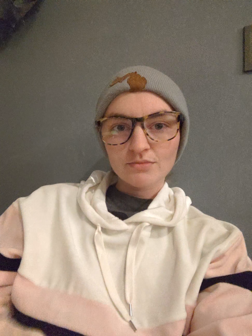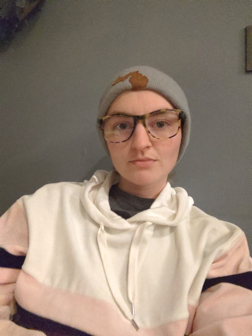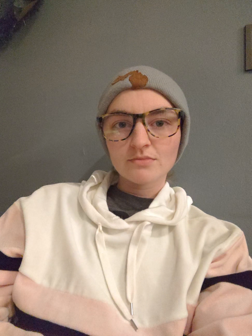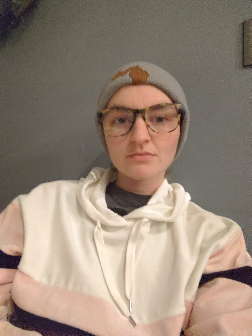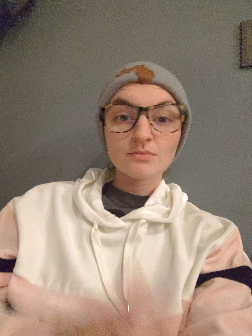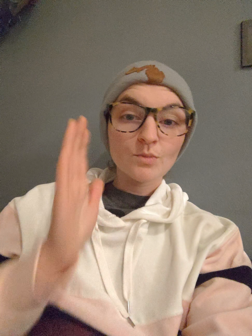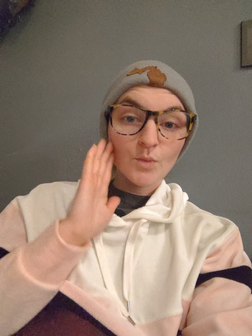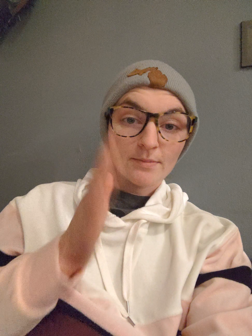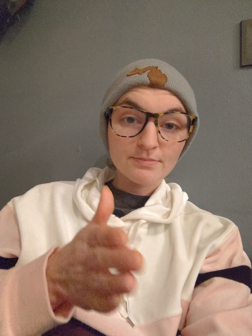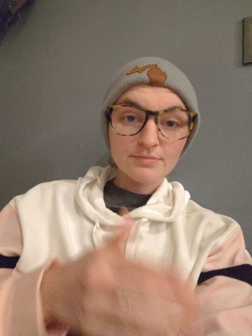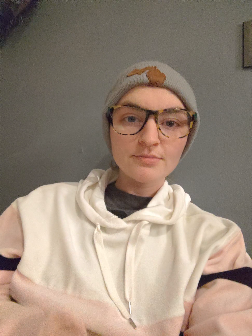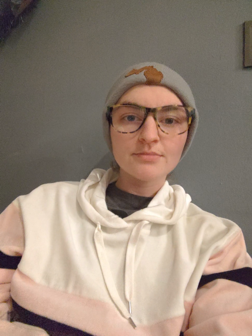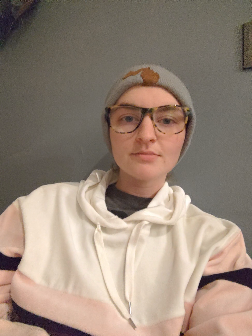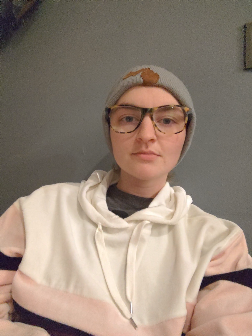will